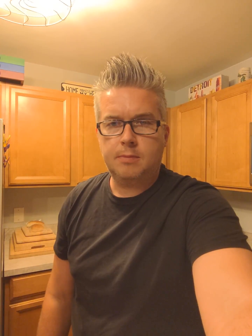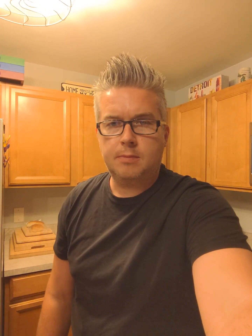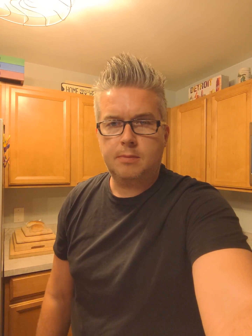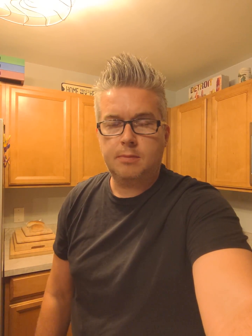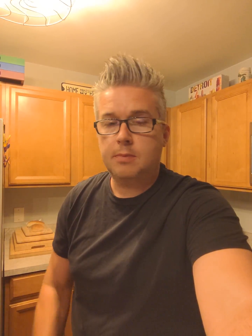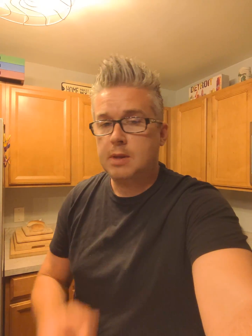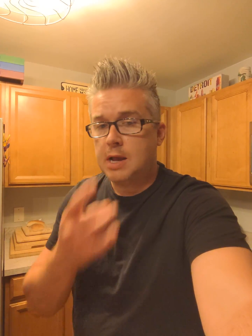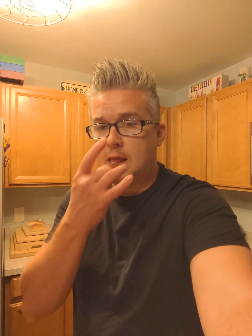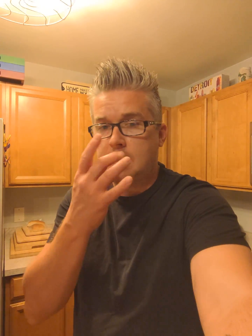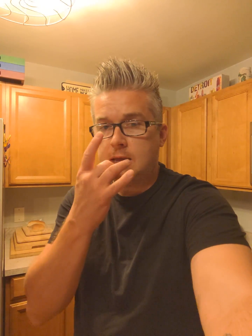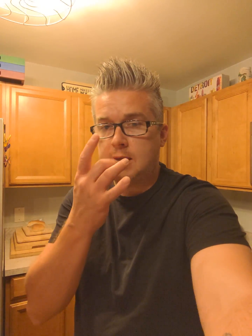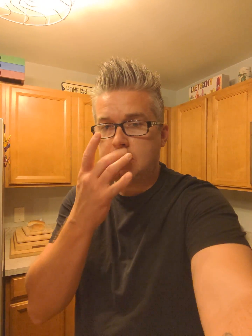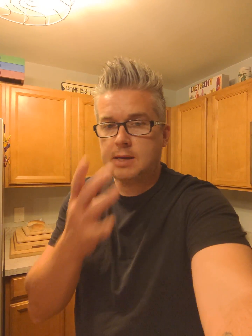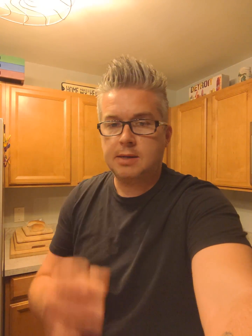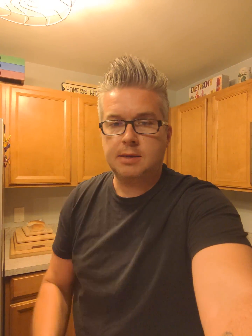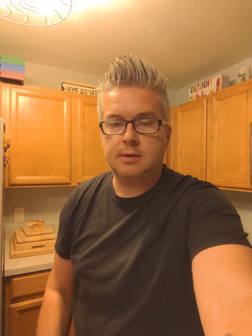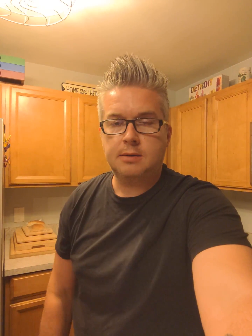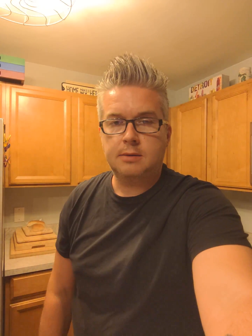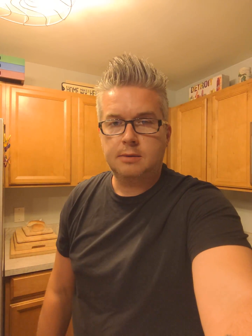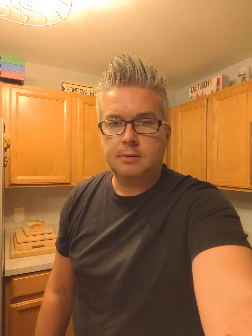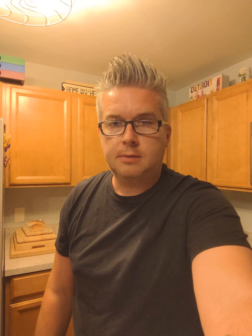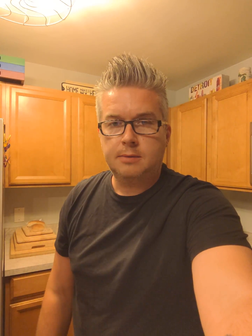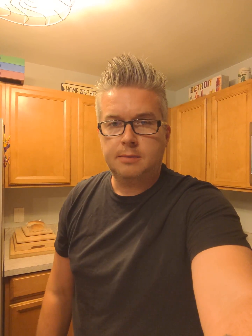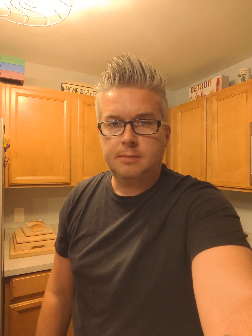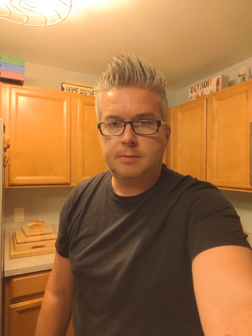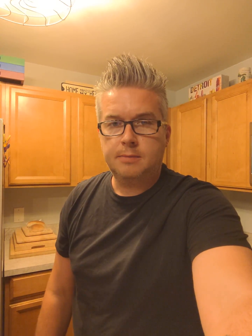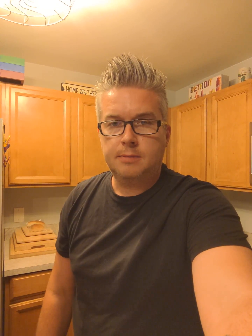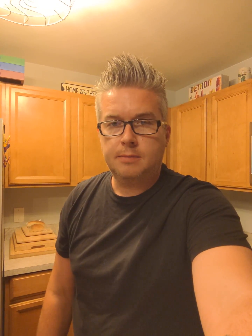light bulb